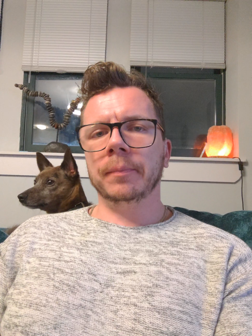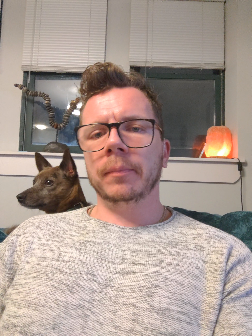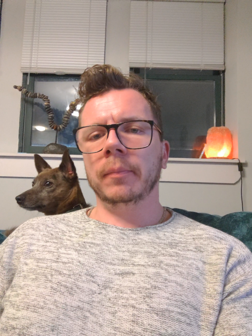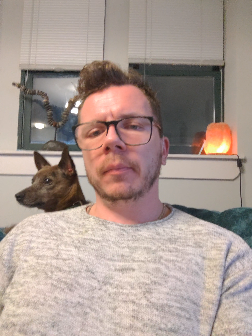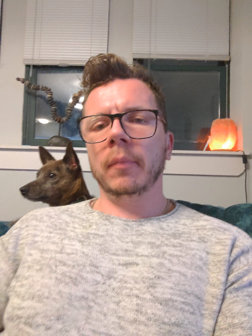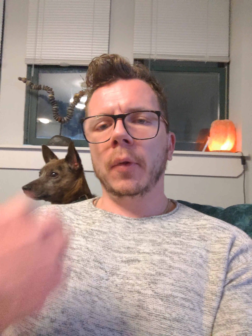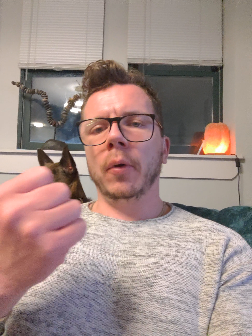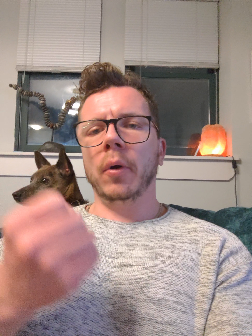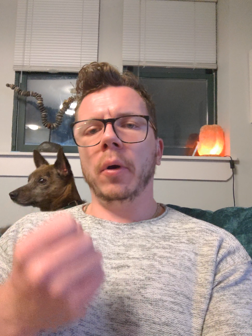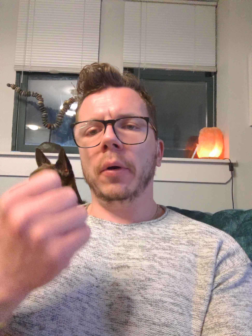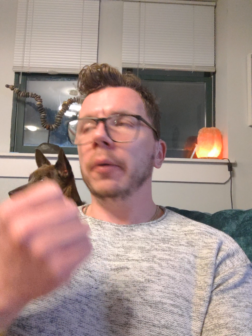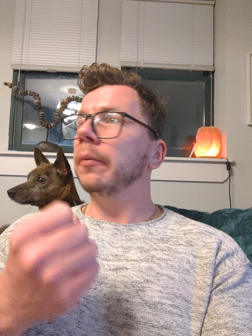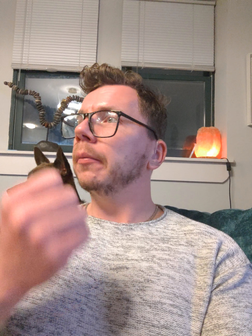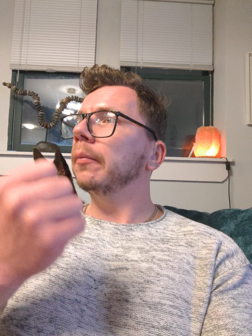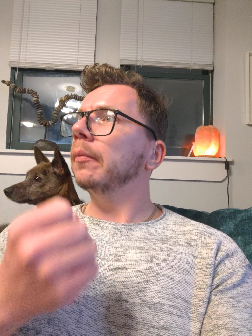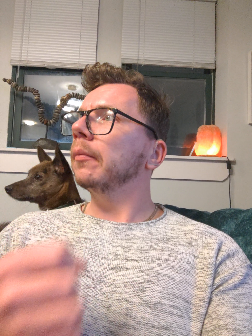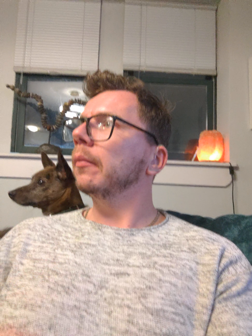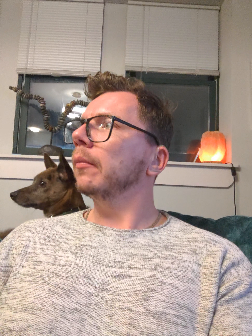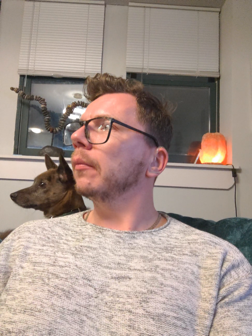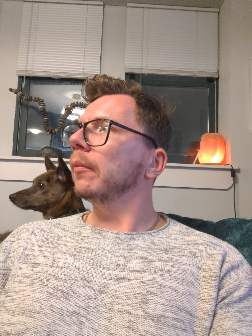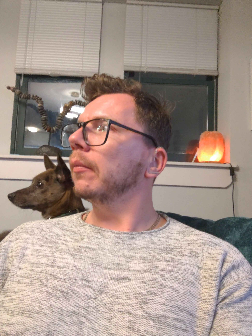car